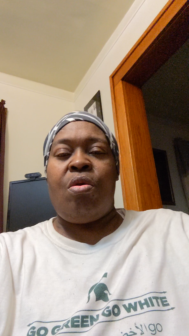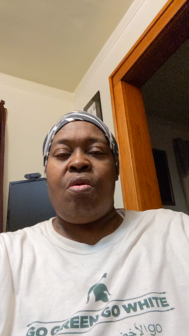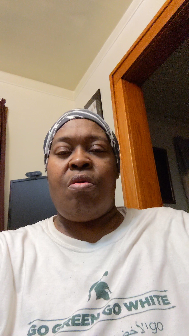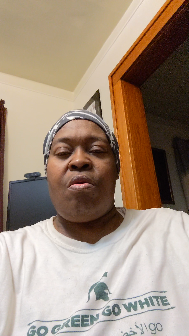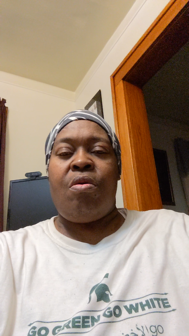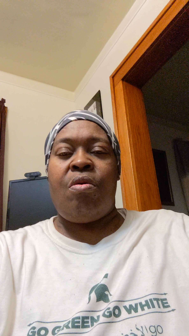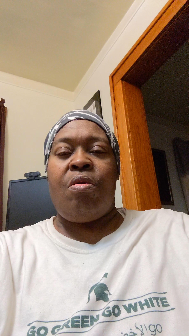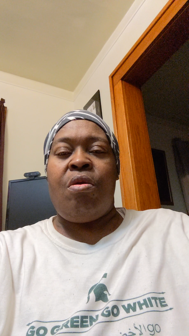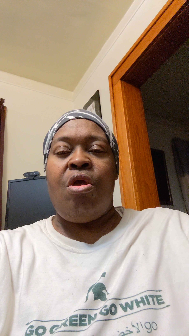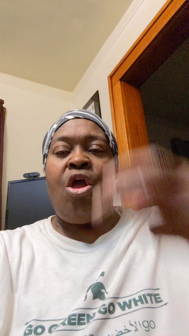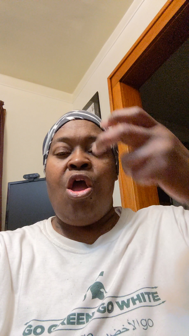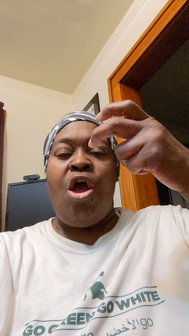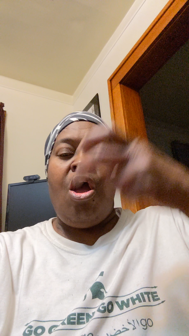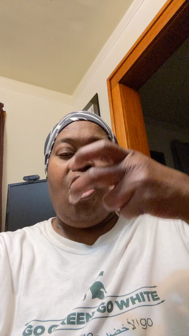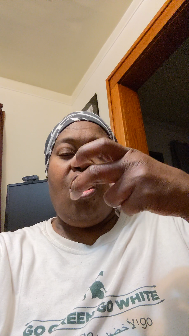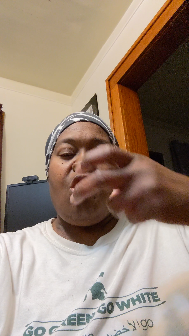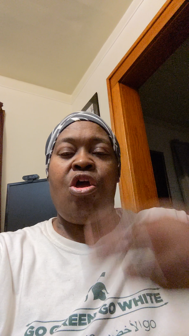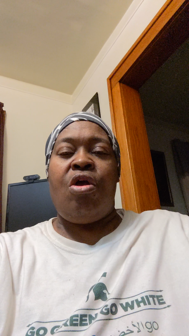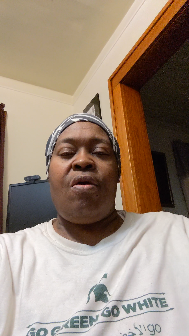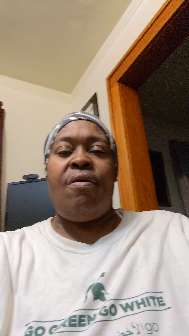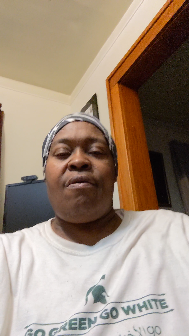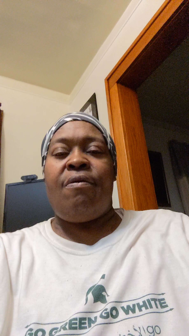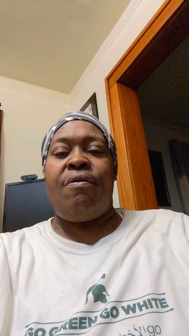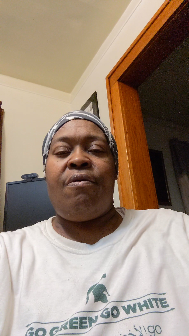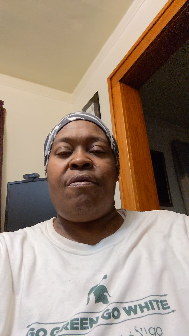hard